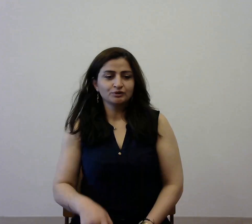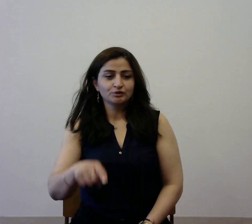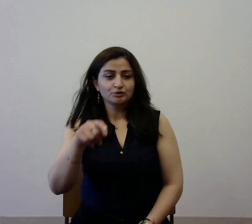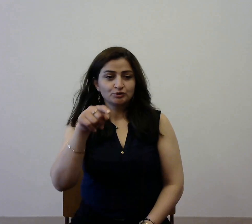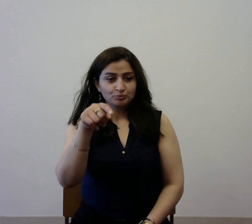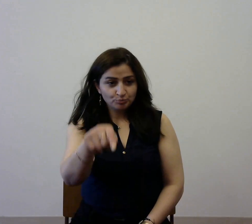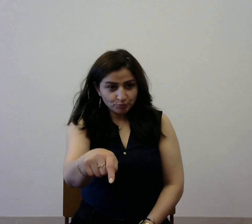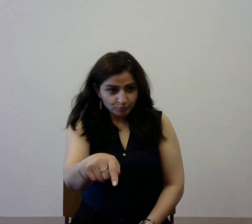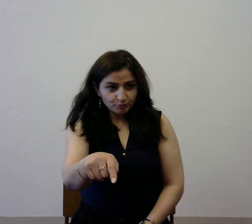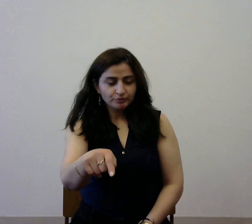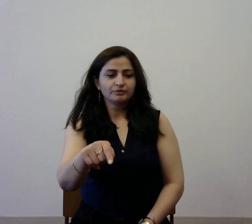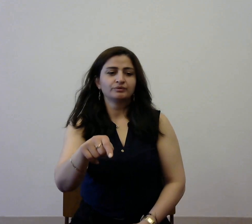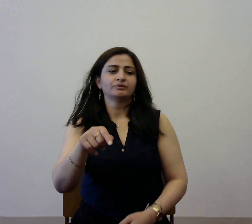bu